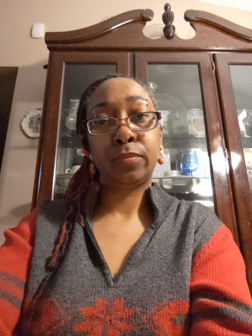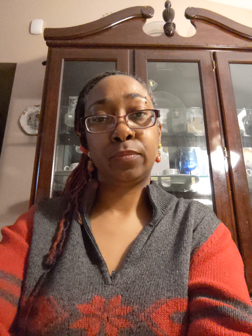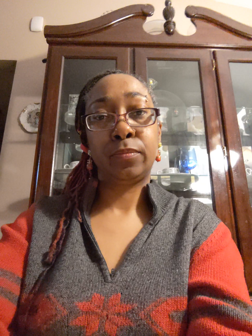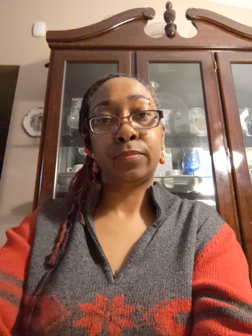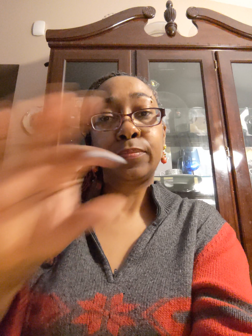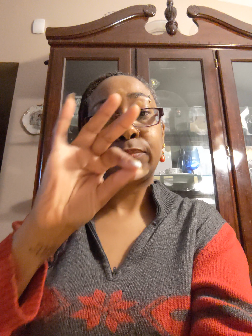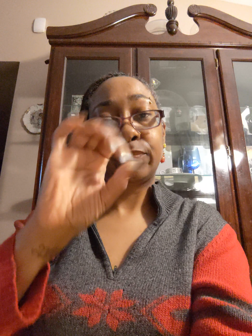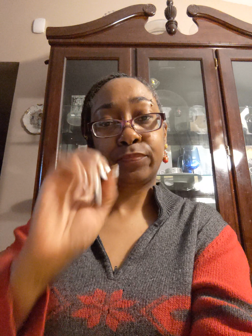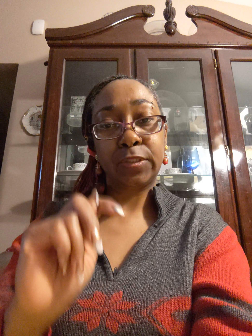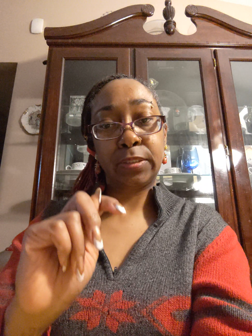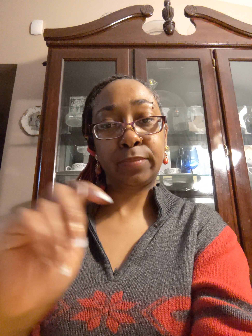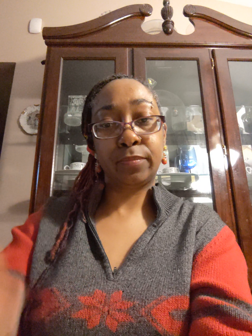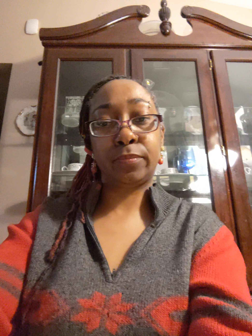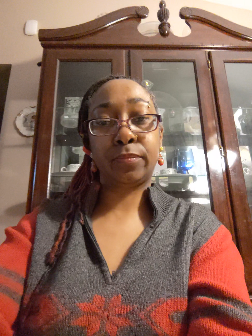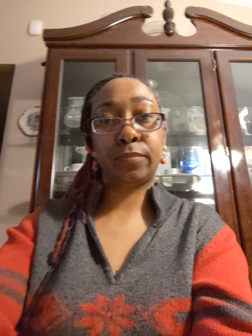feet